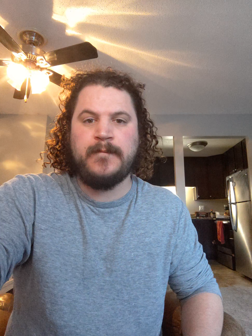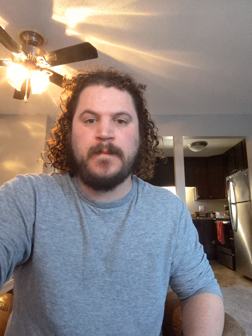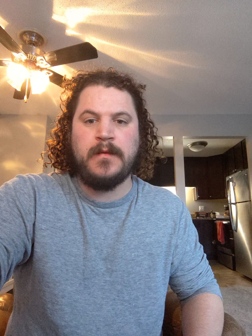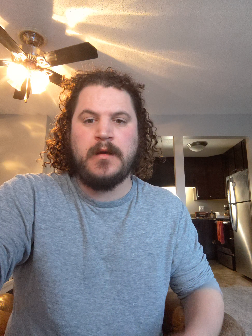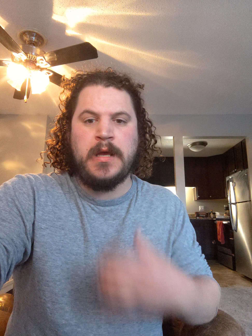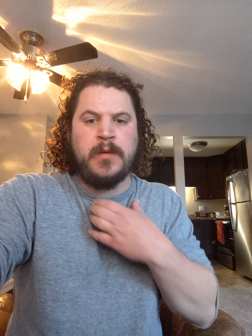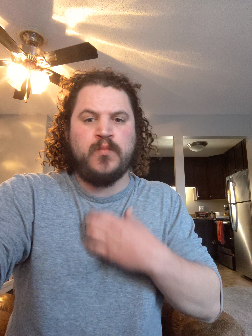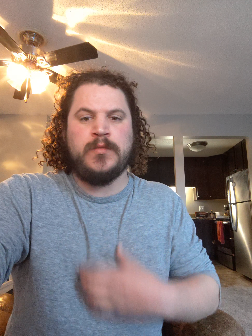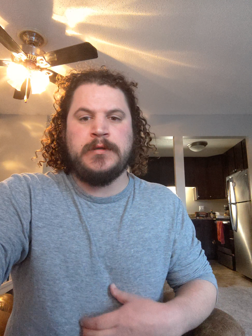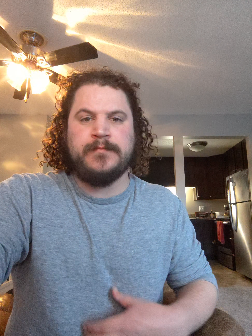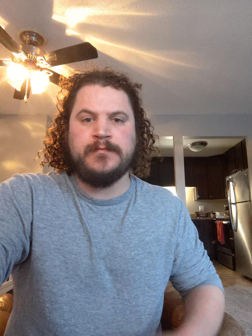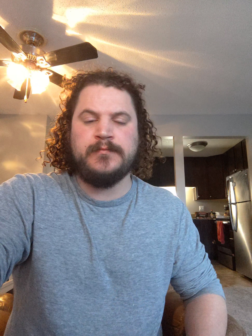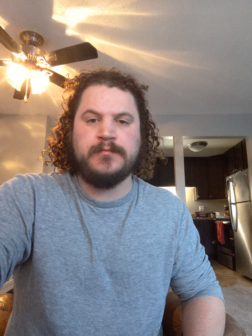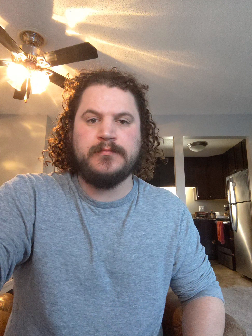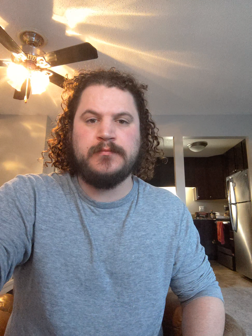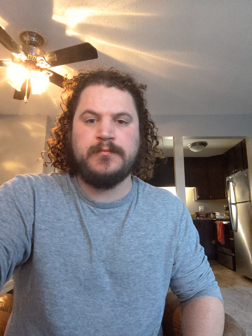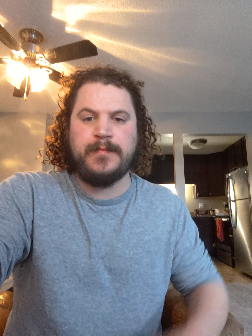hungry